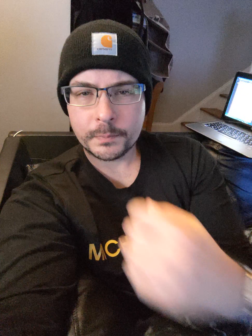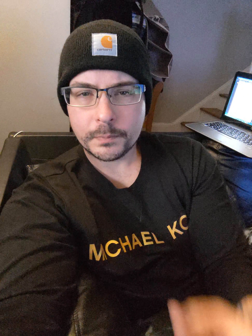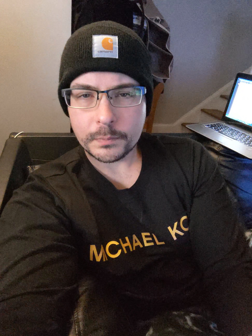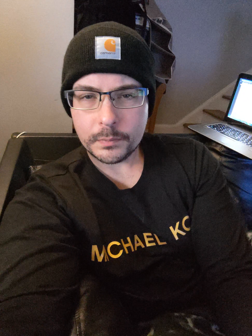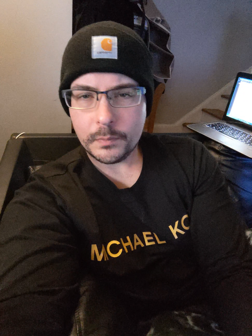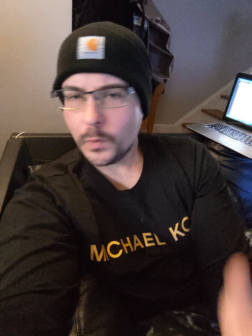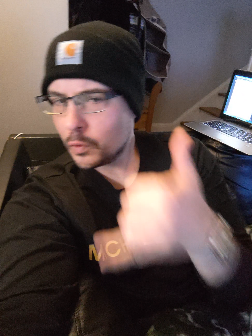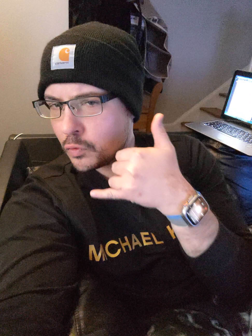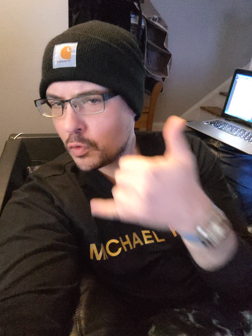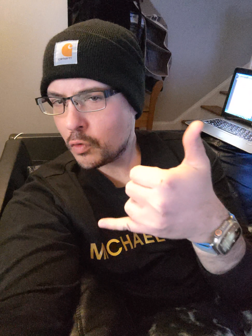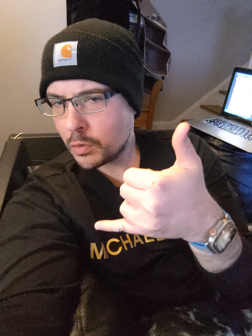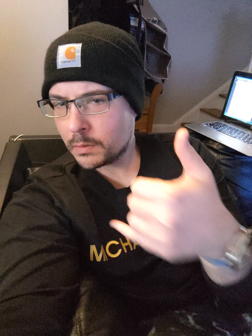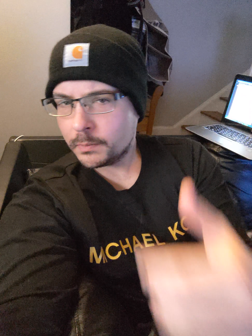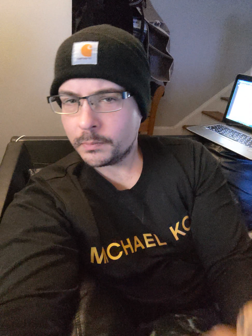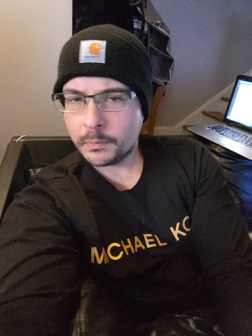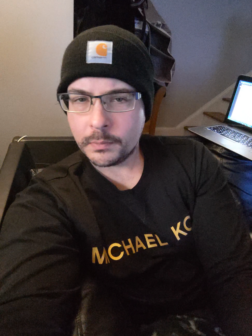call on the phone